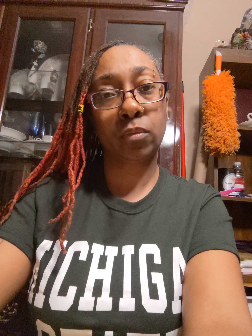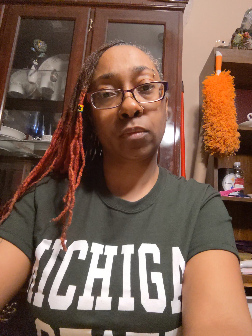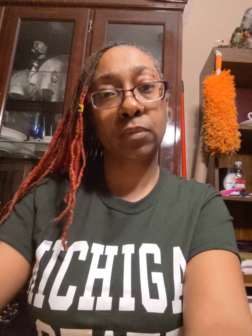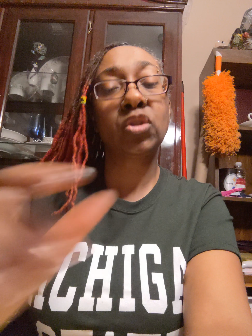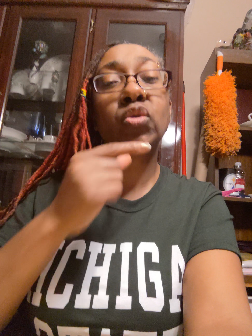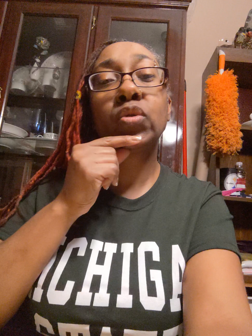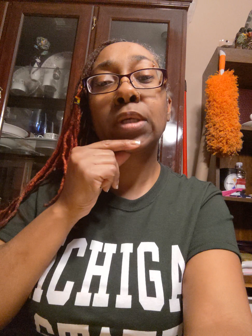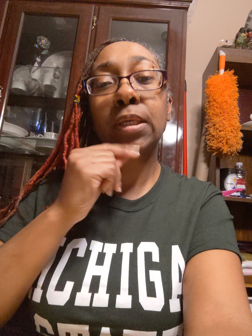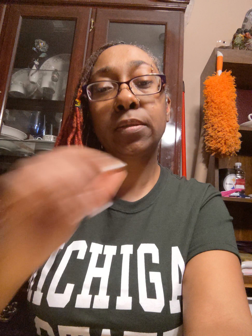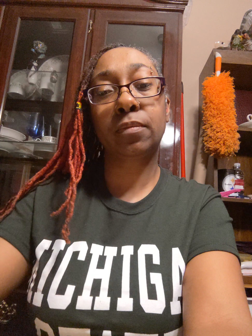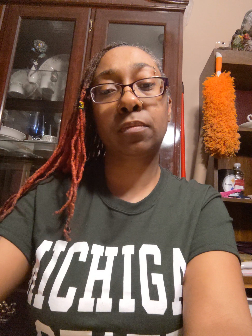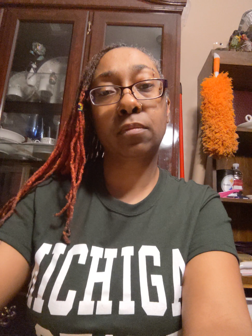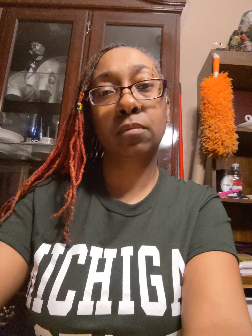chin